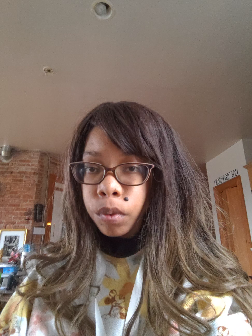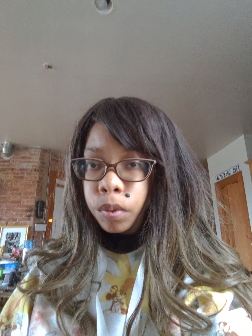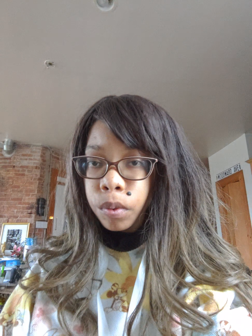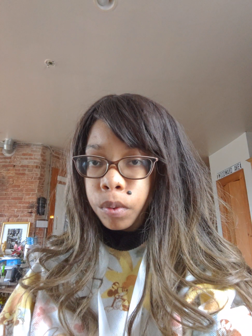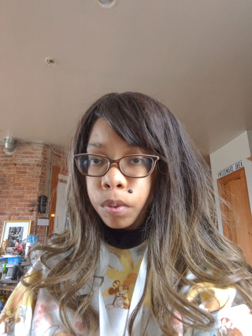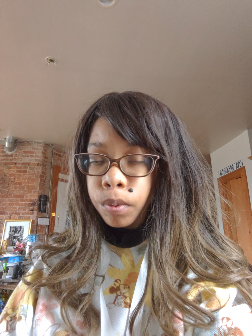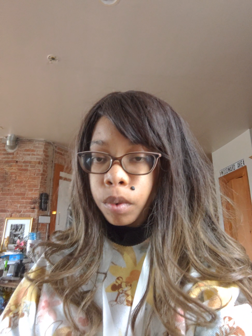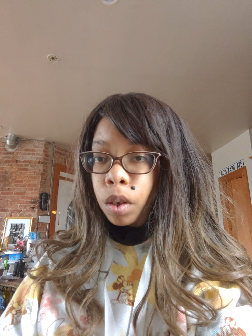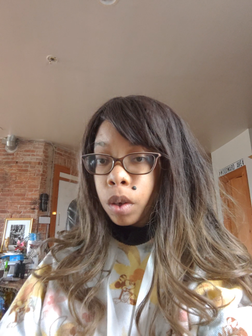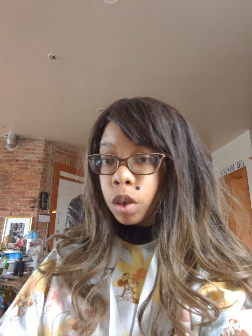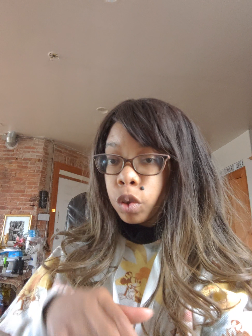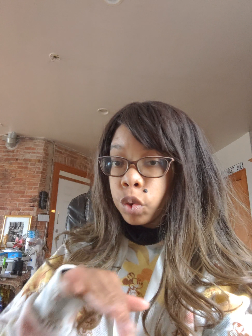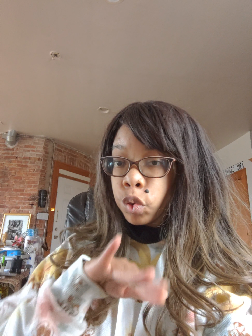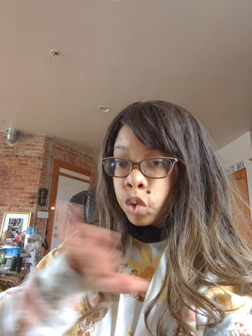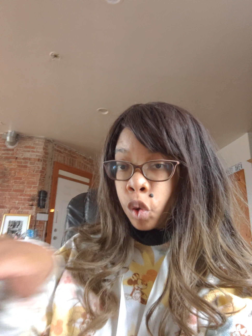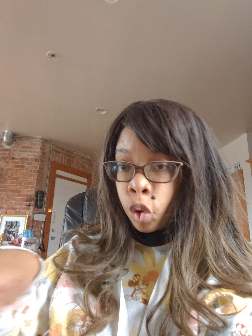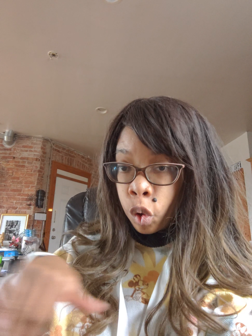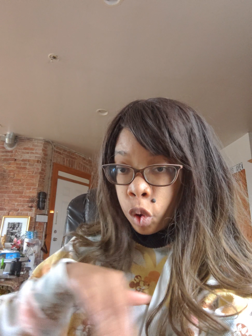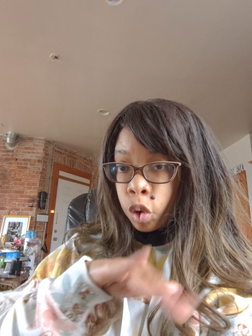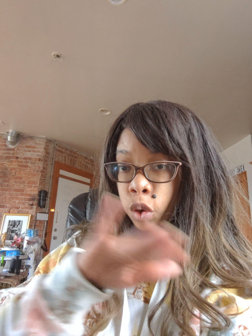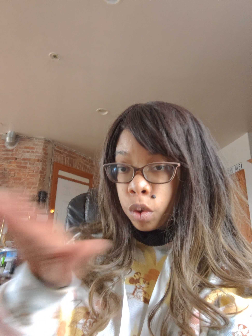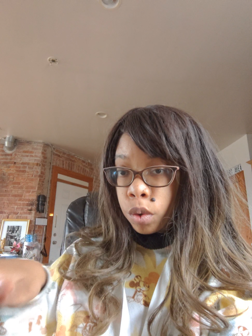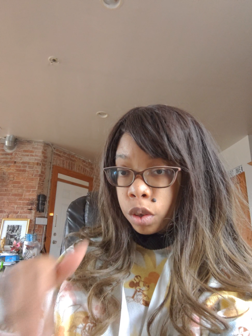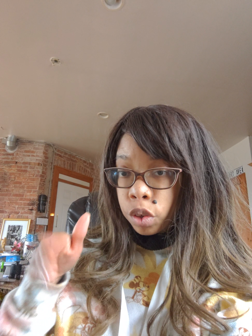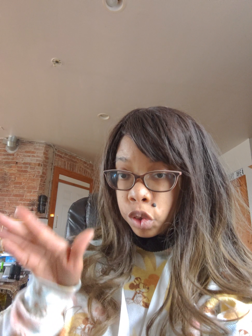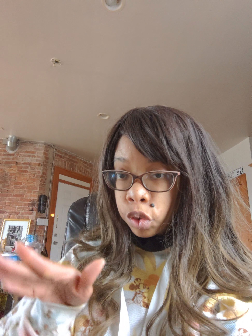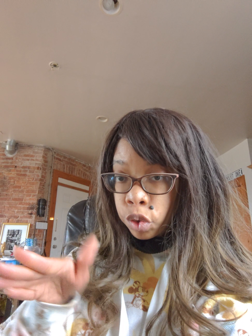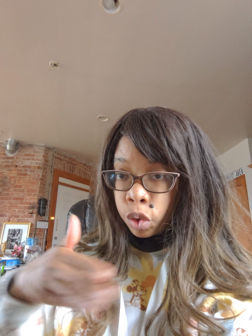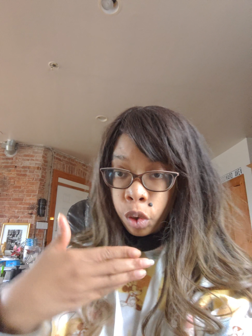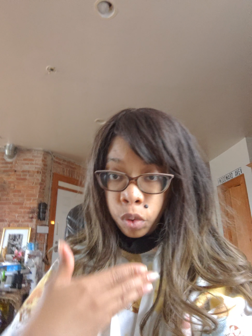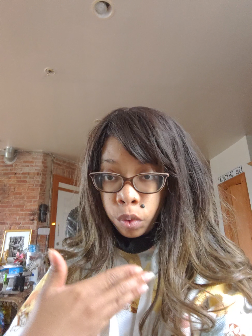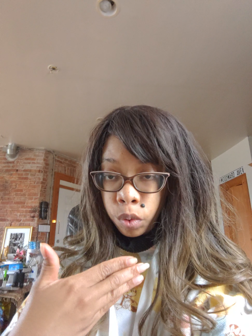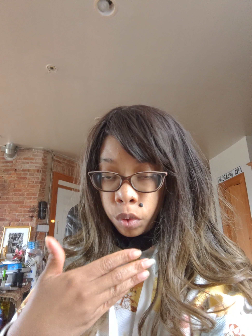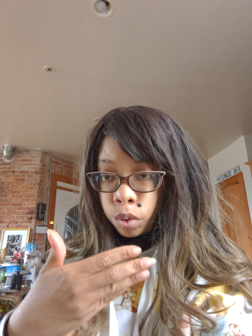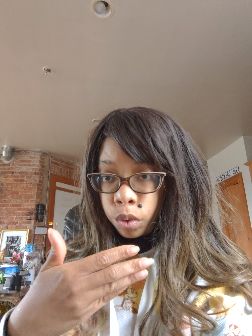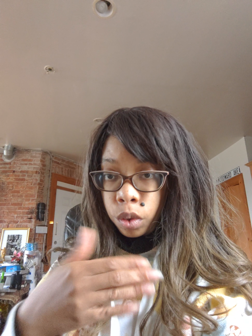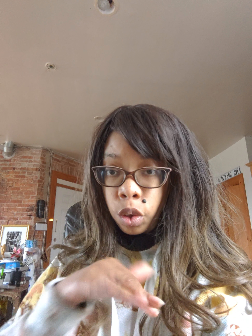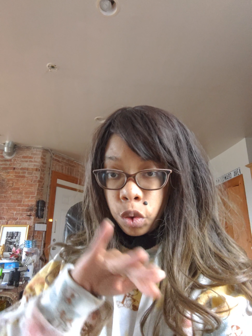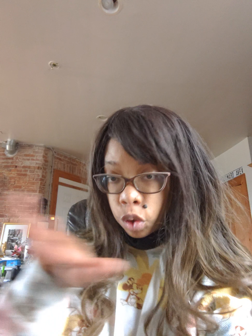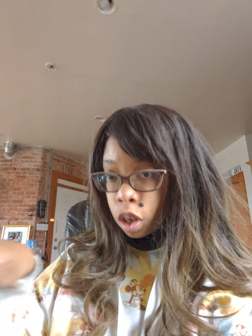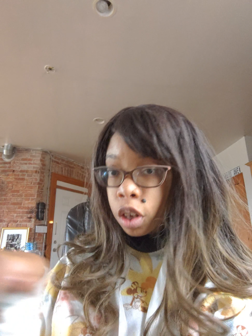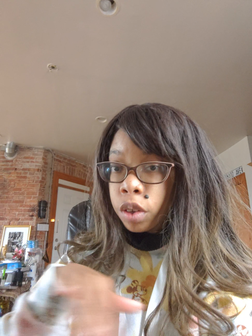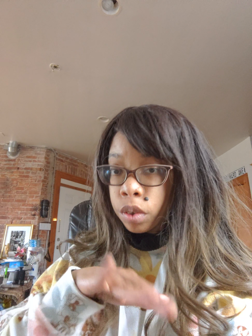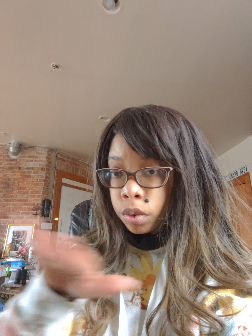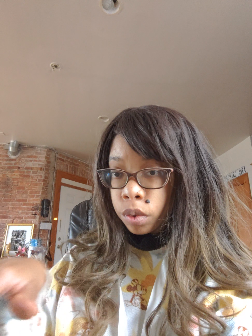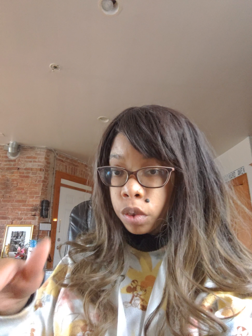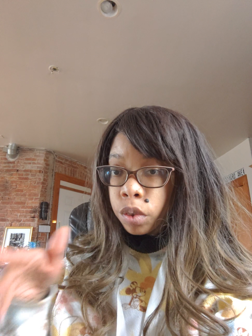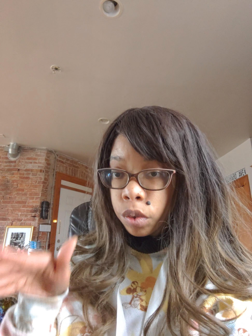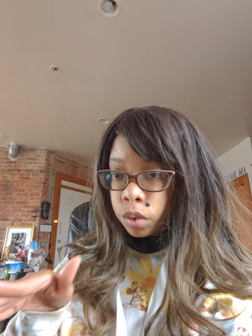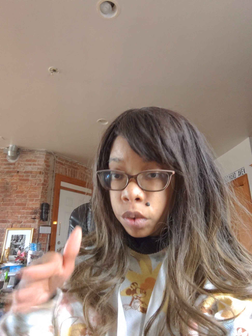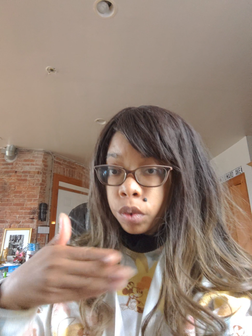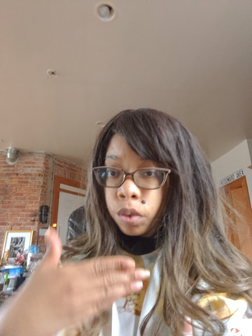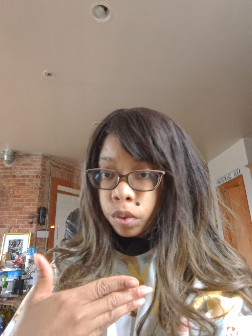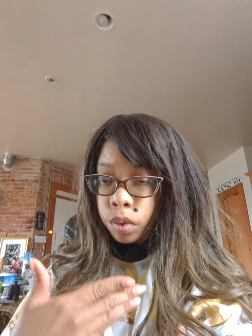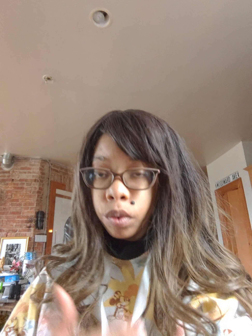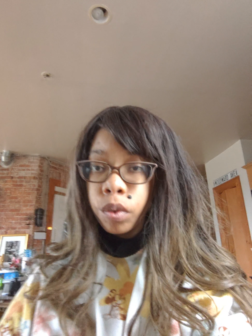pool